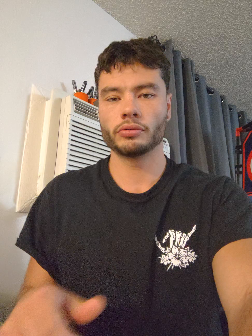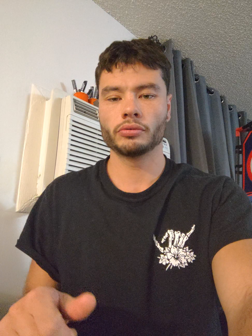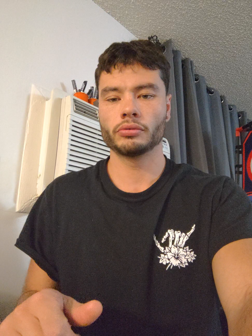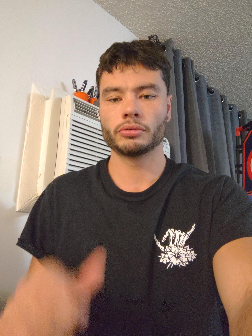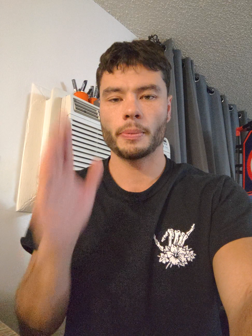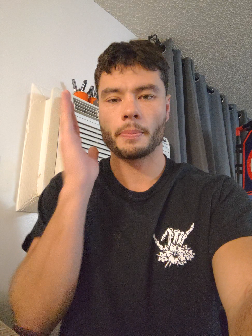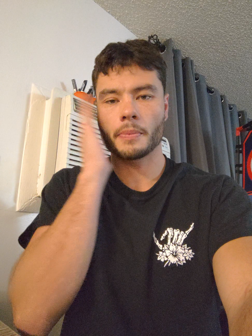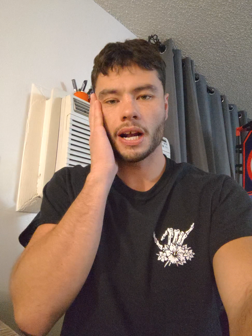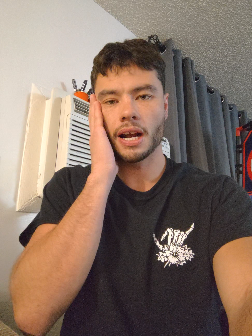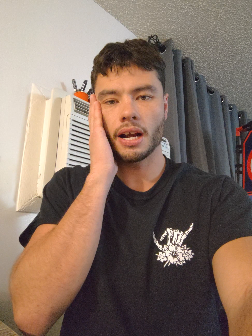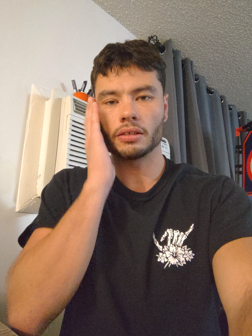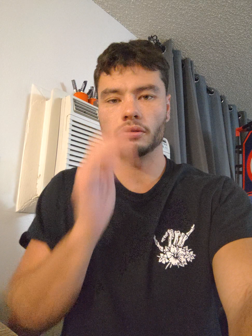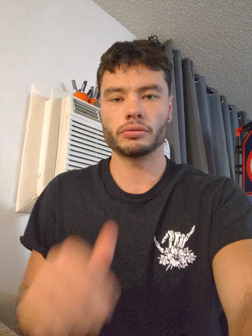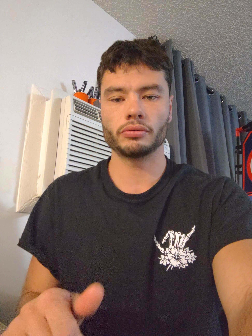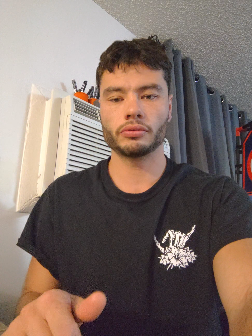bed